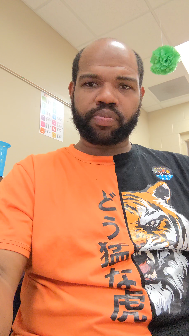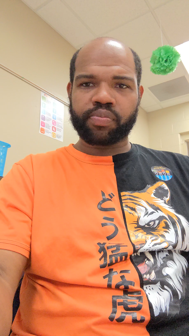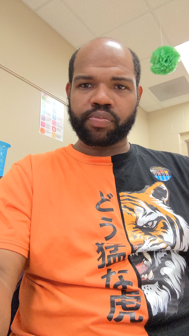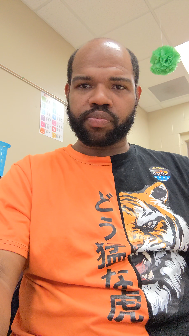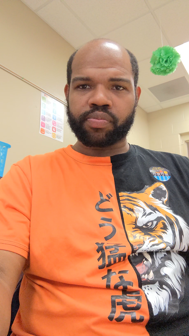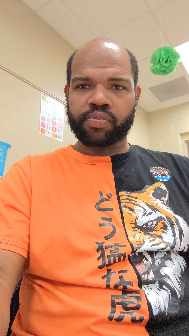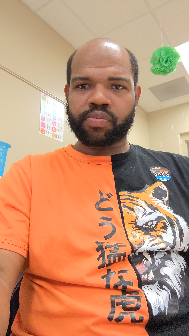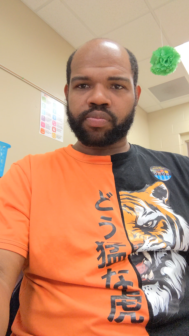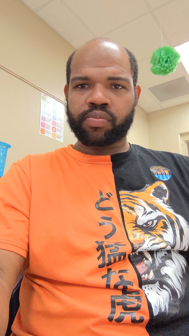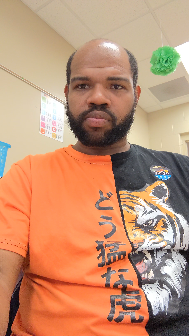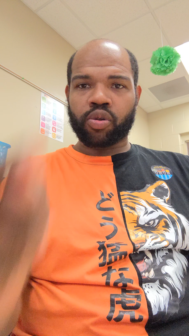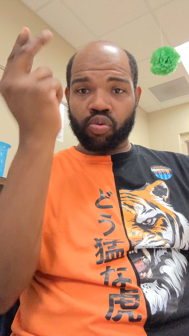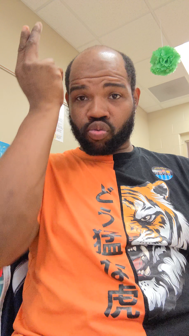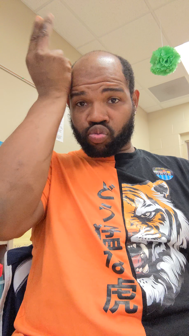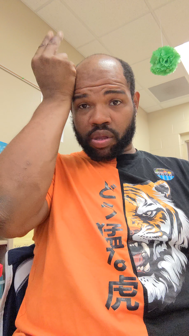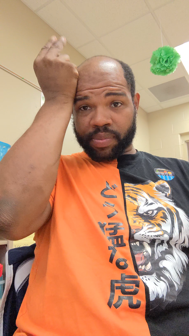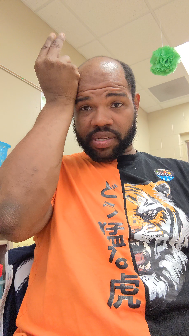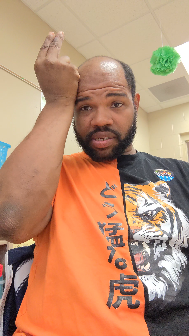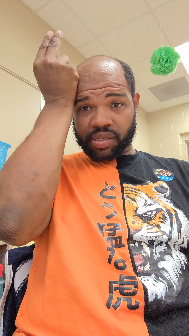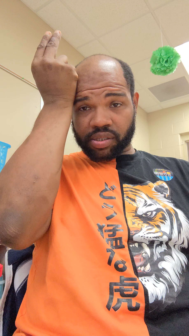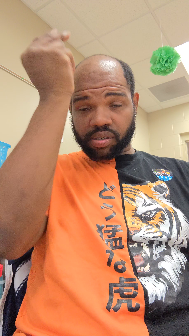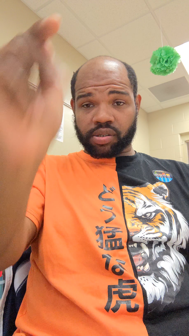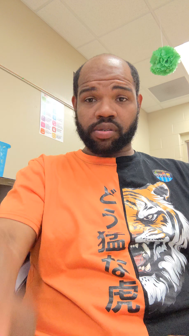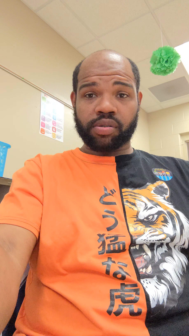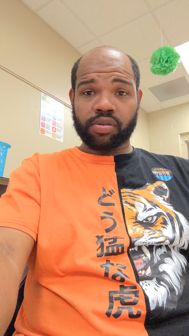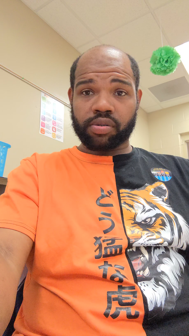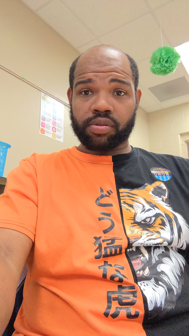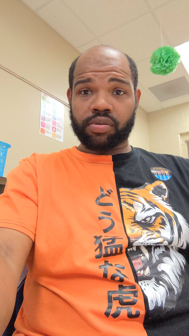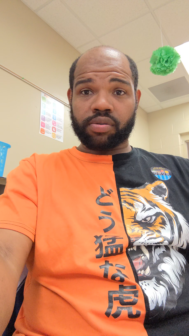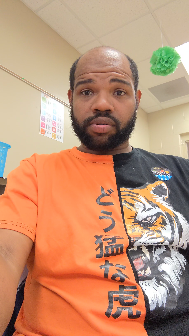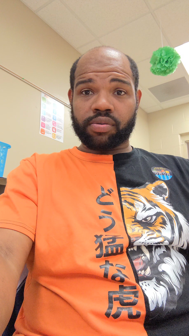rabbit